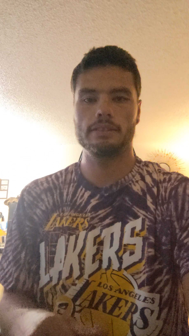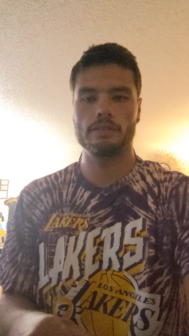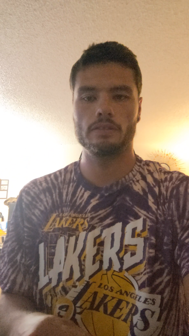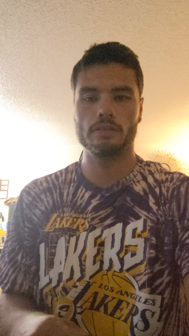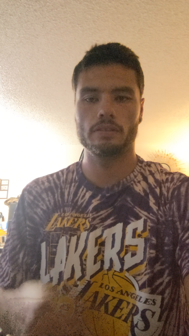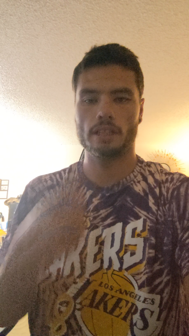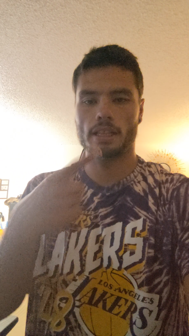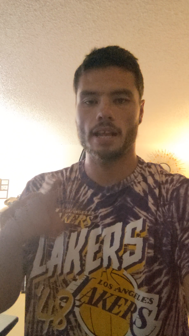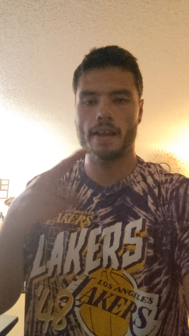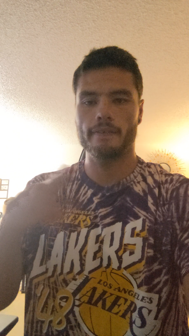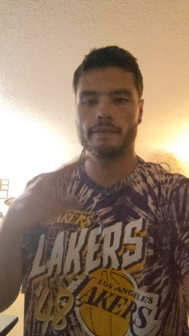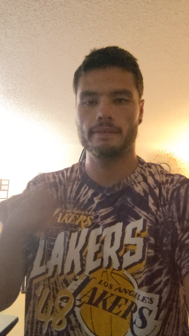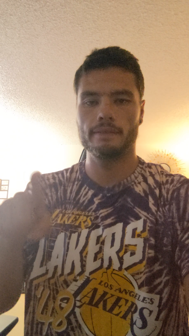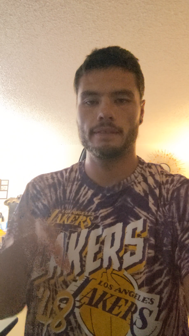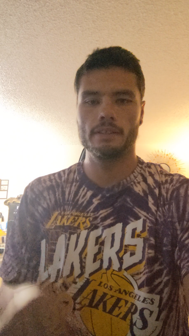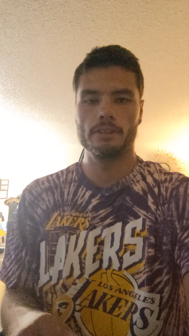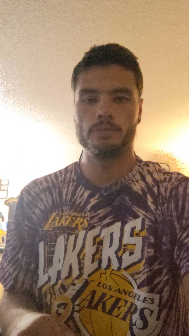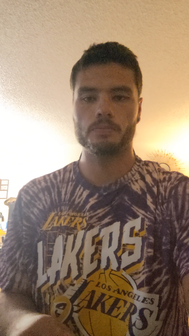knife